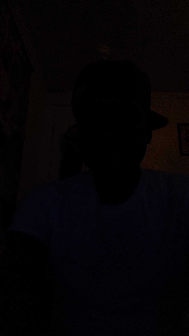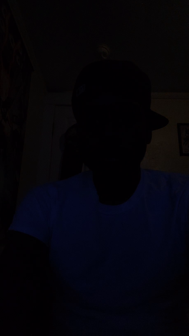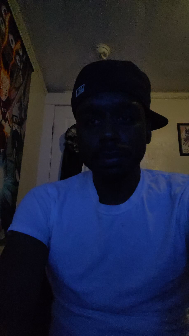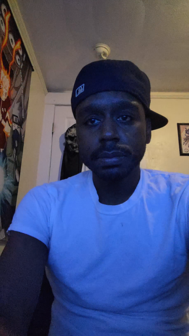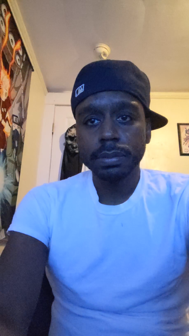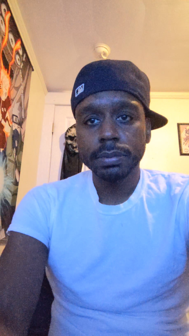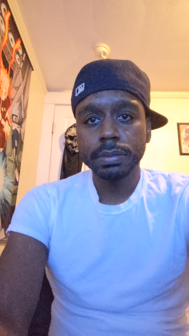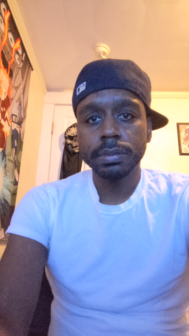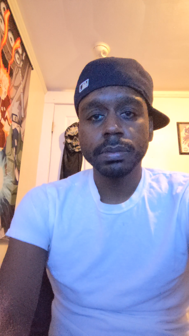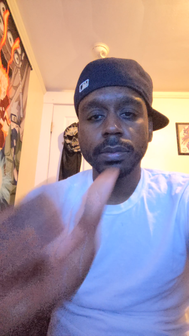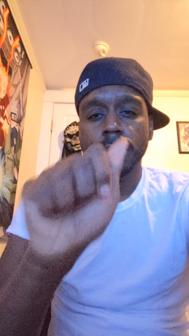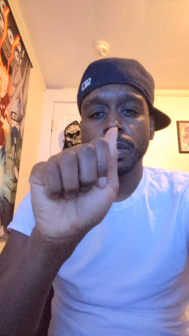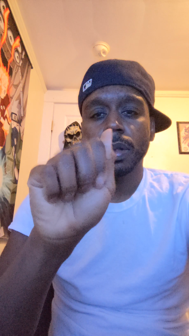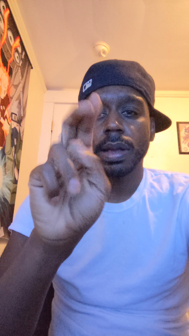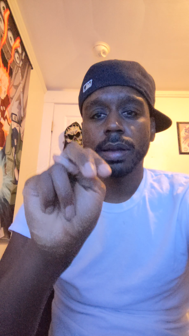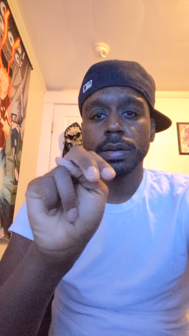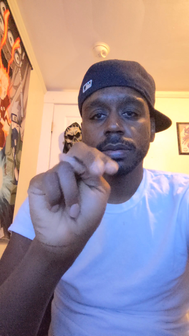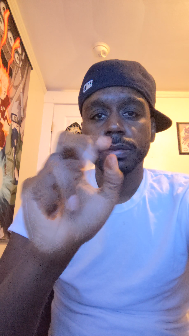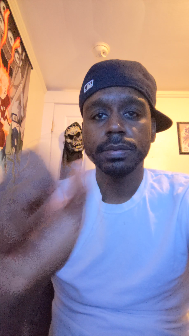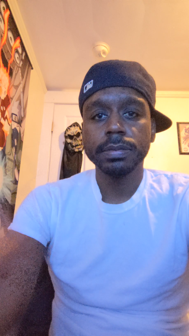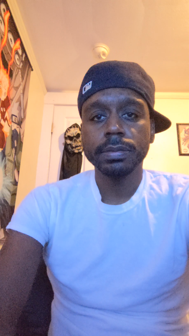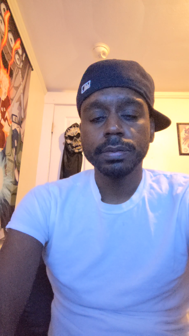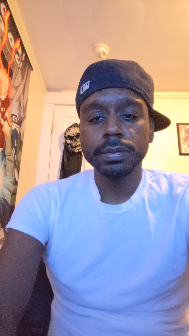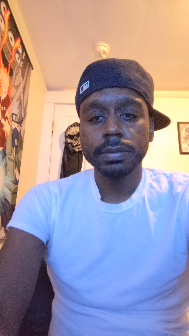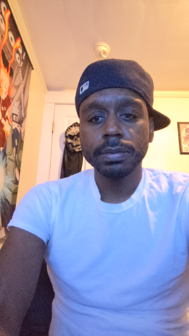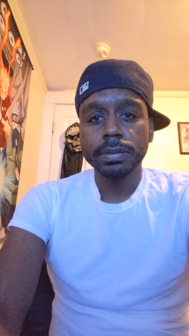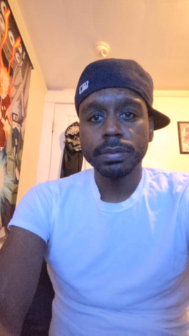an